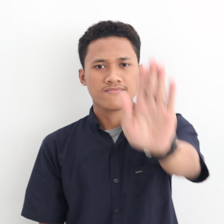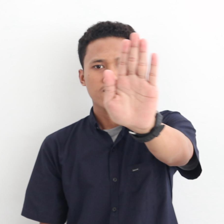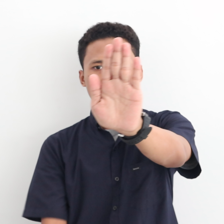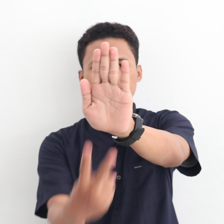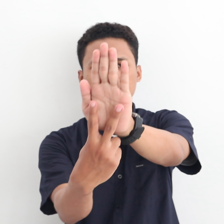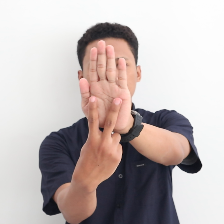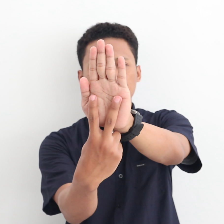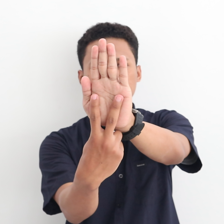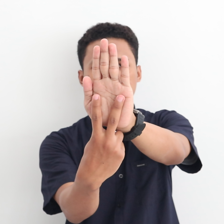N